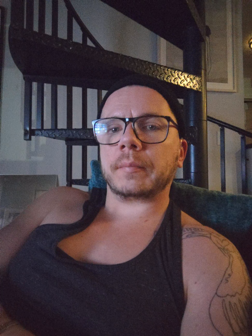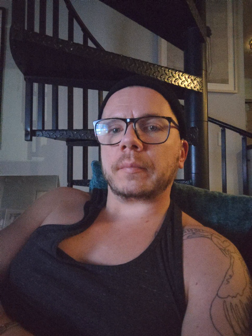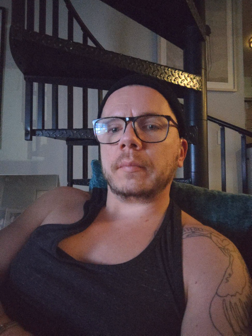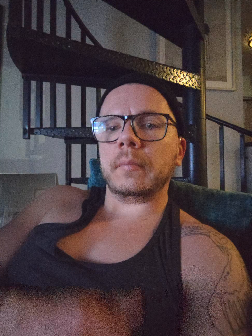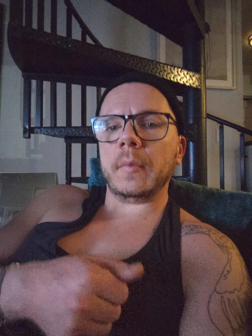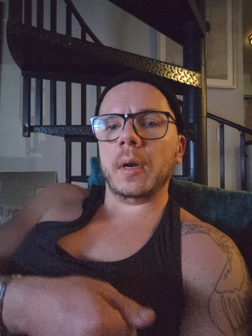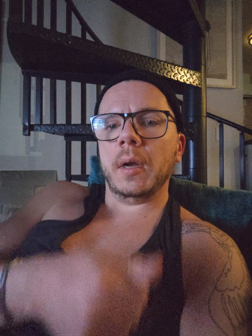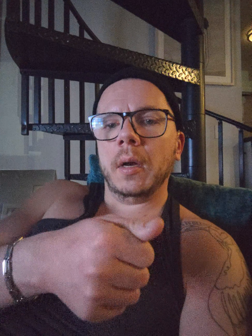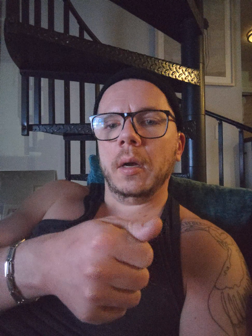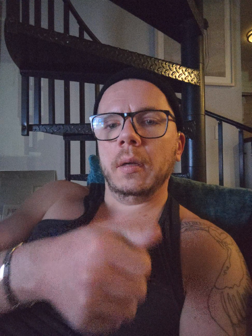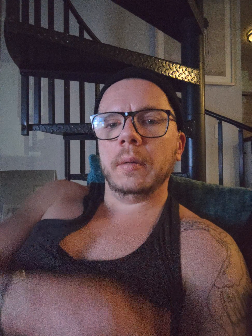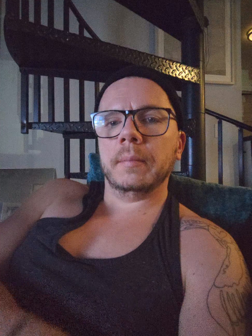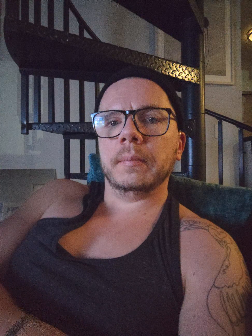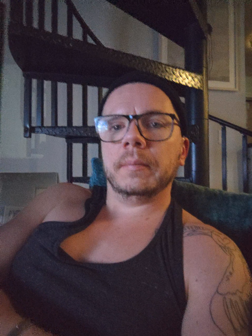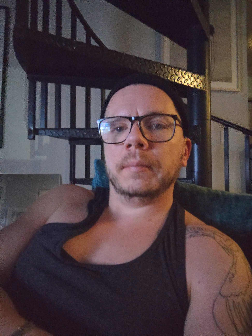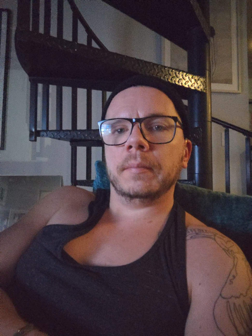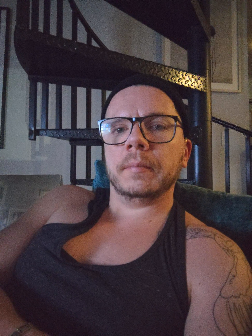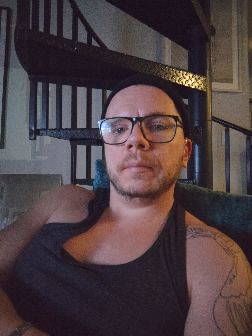hide